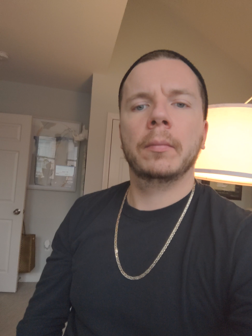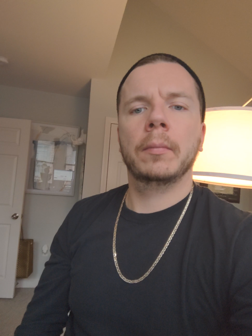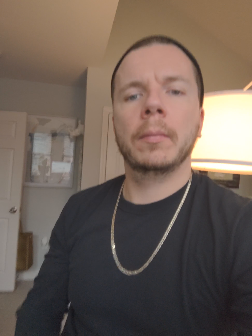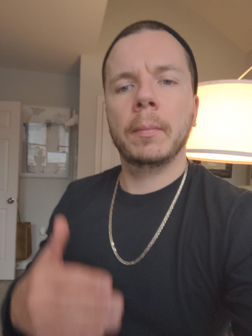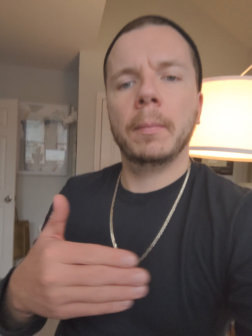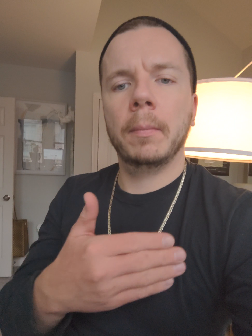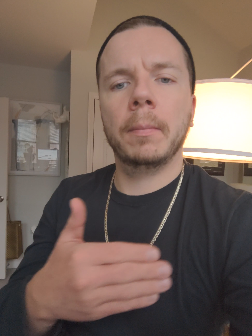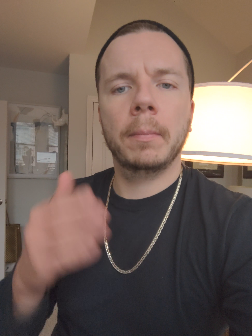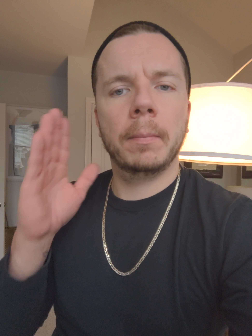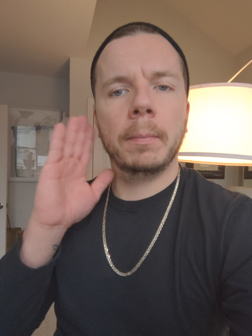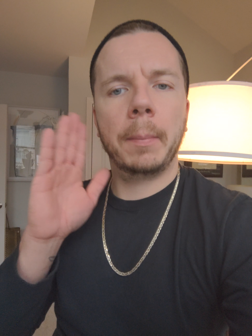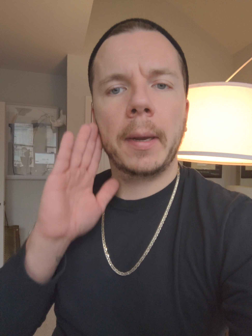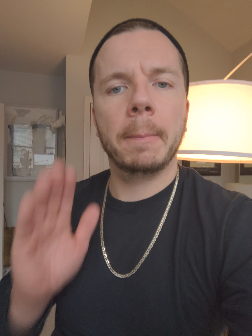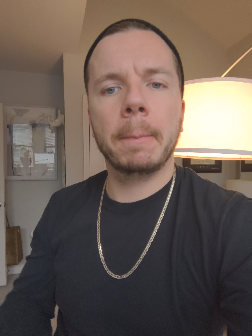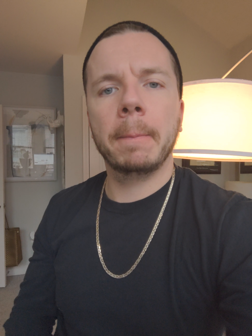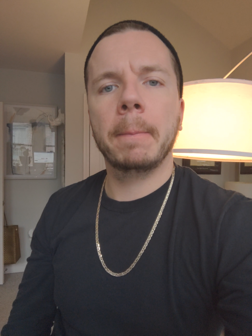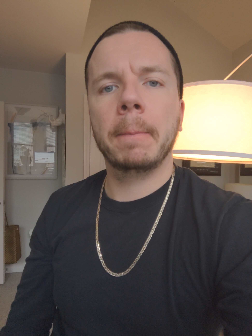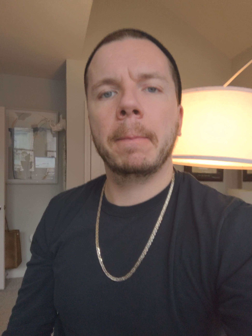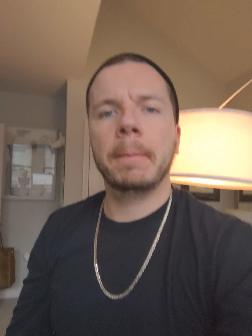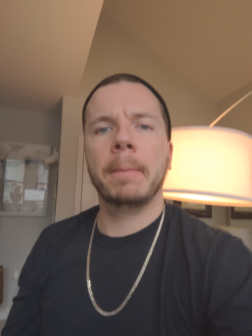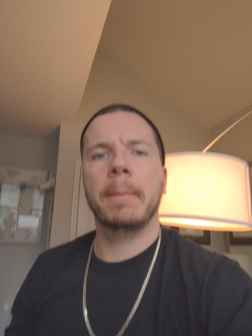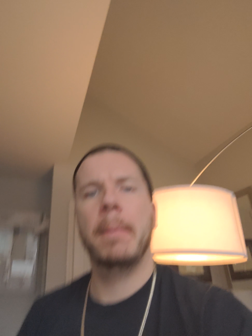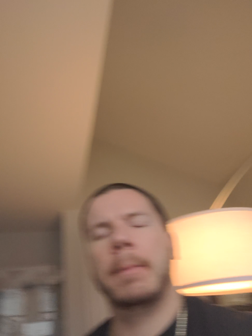puppy